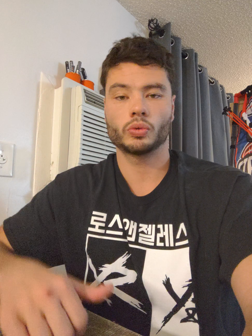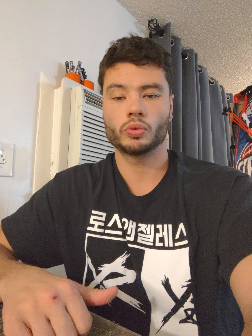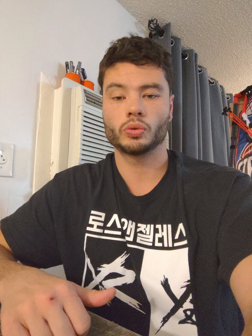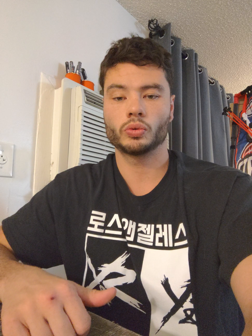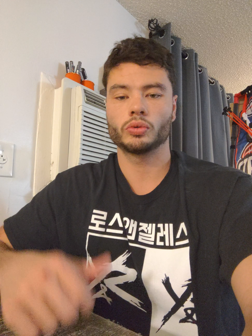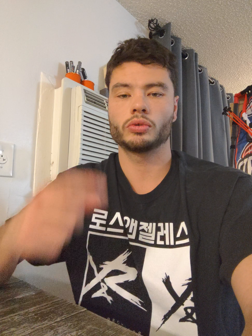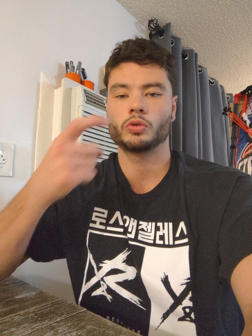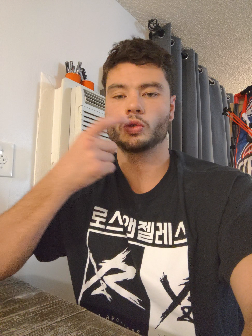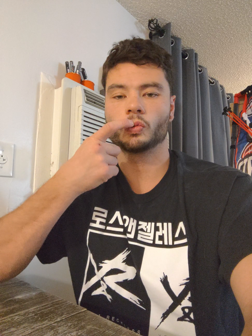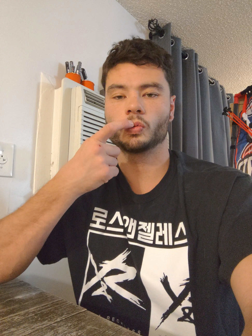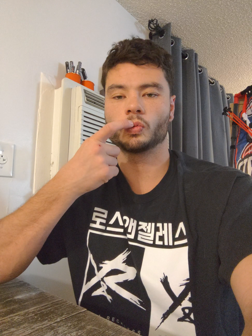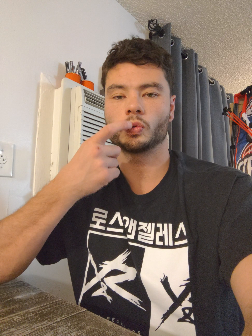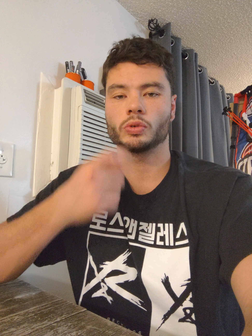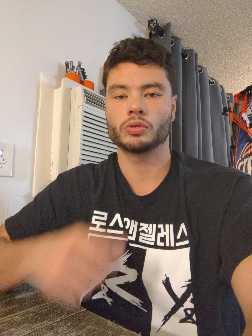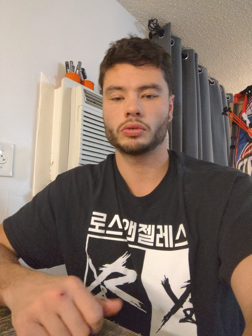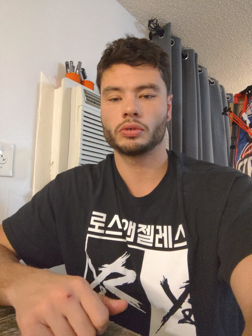tooth